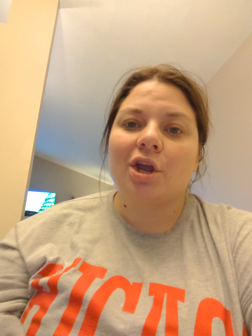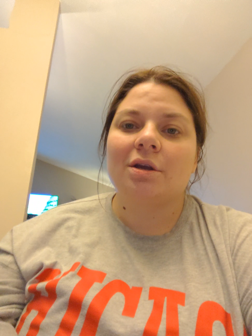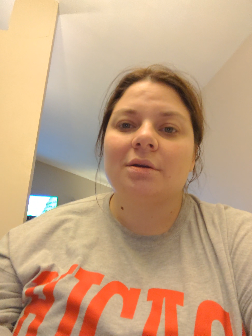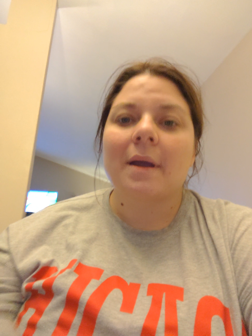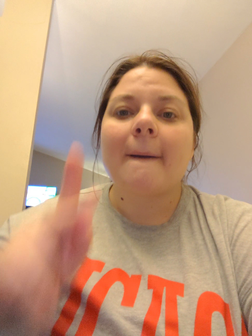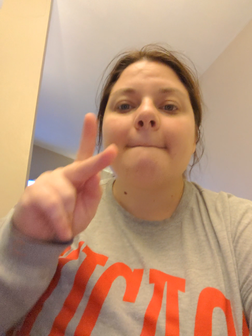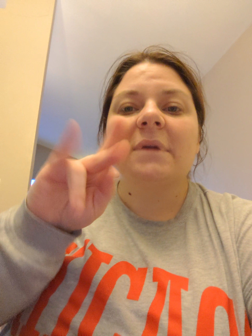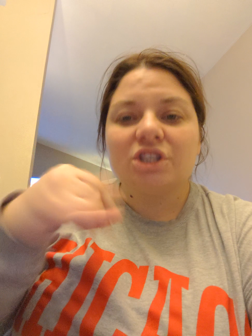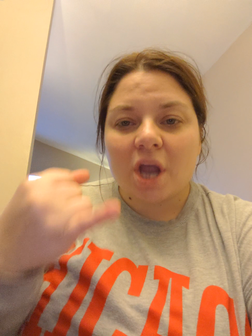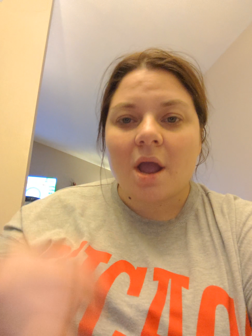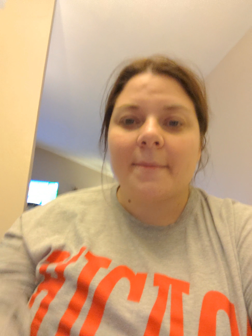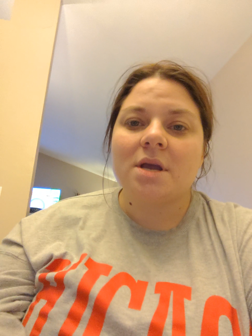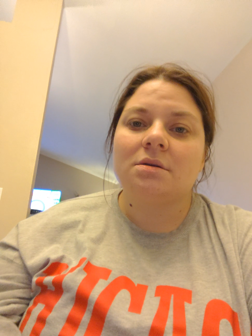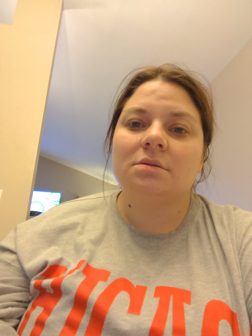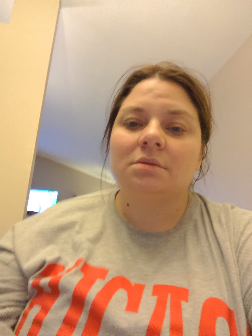pajamas